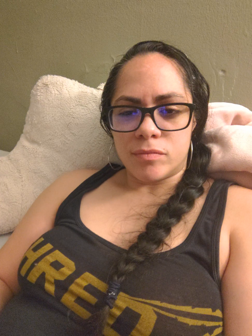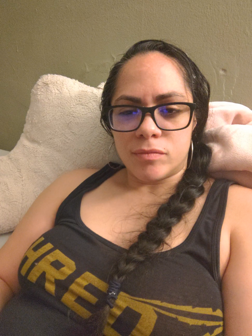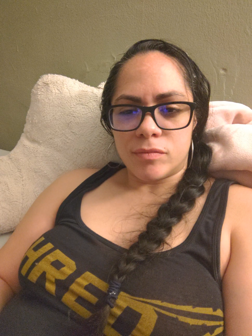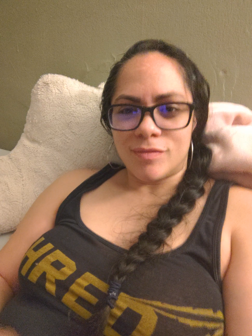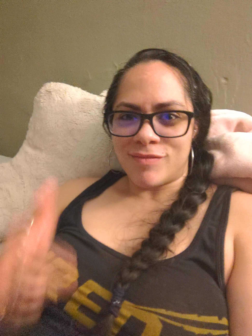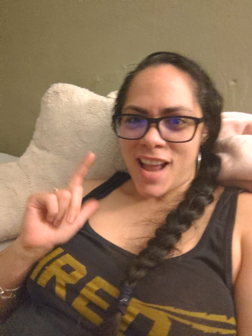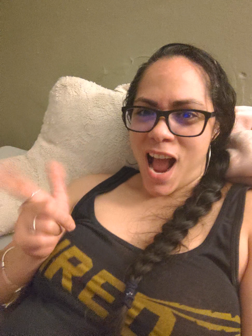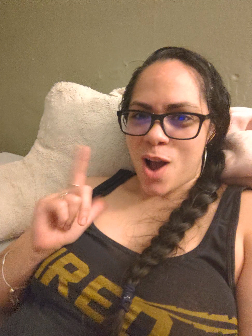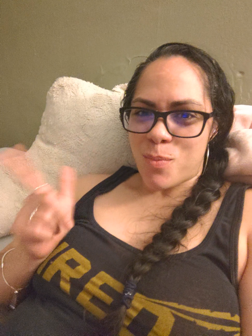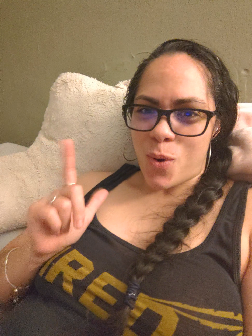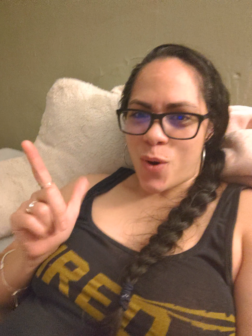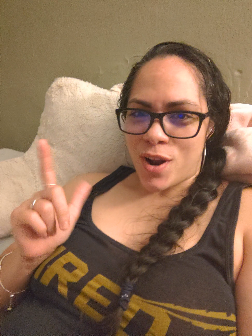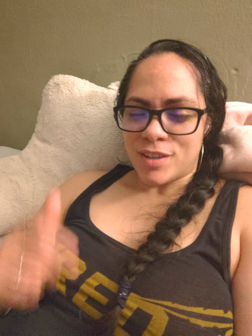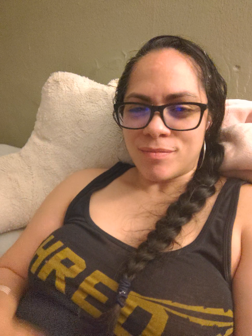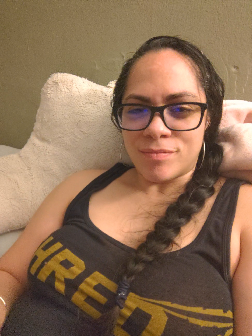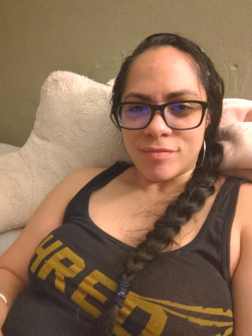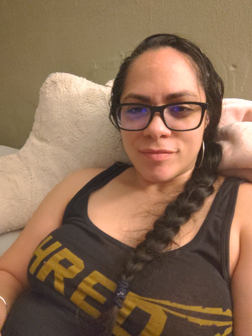cowboy